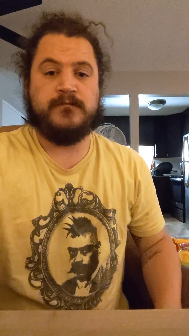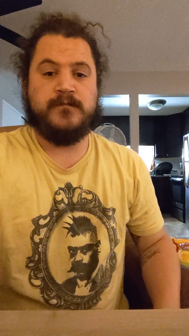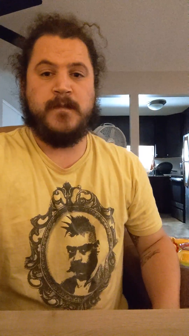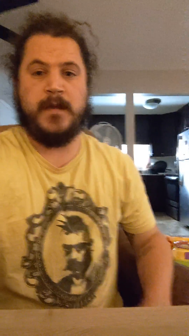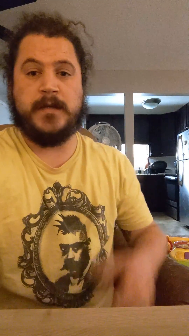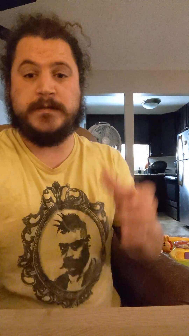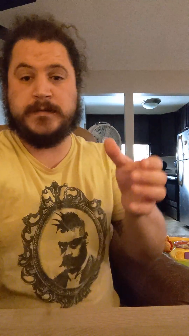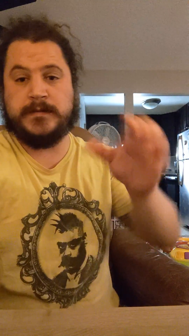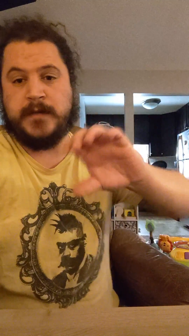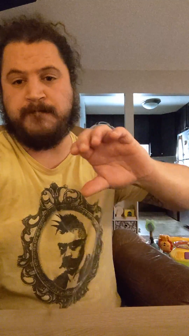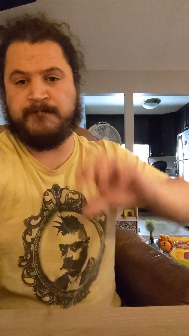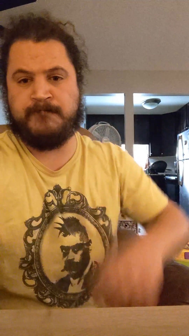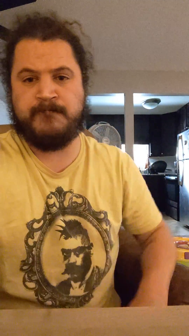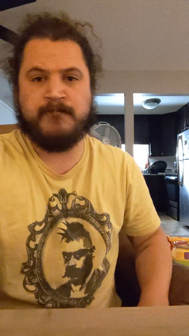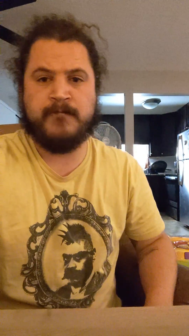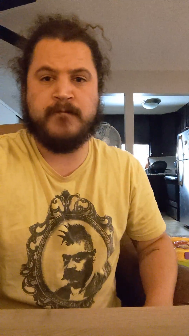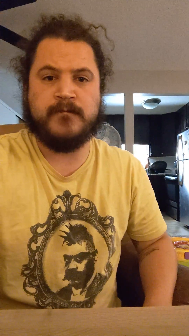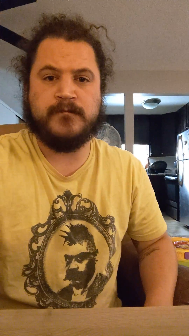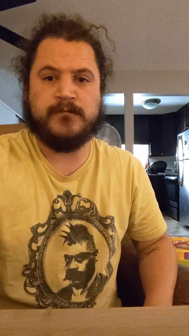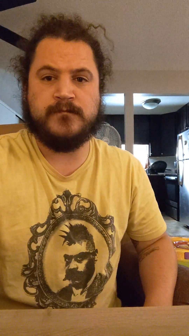dump